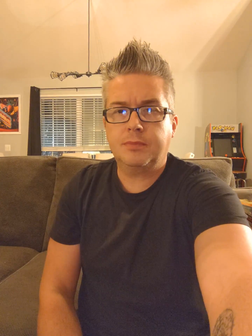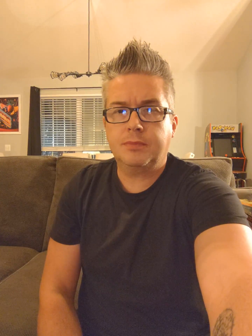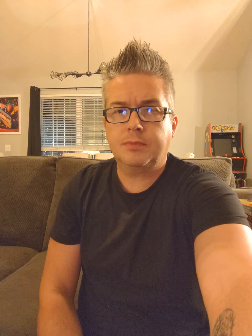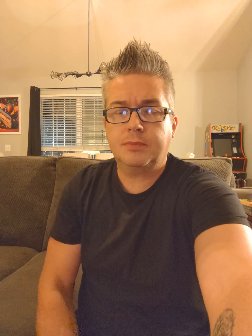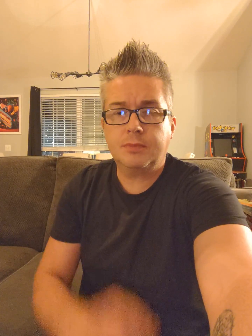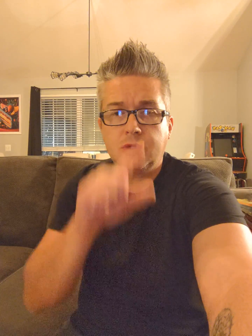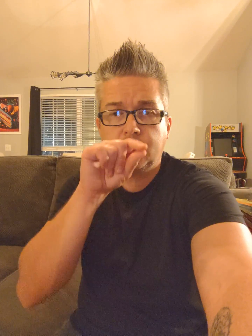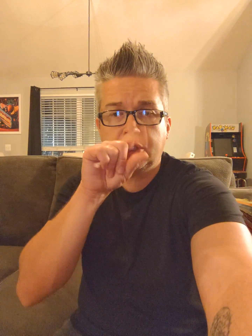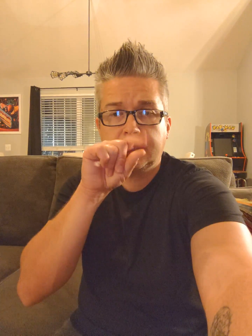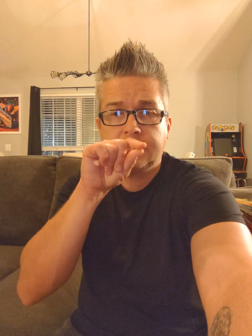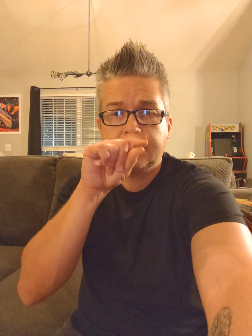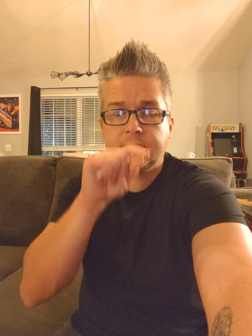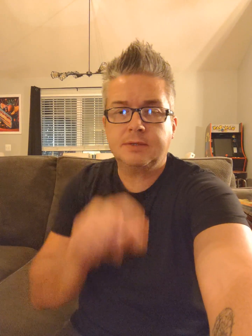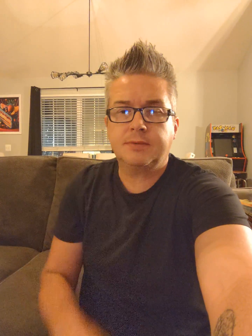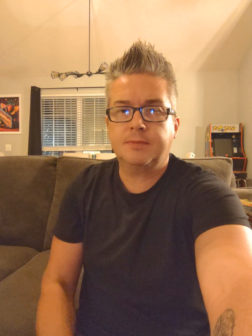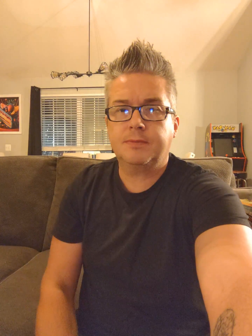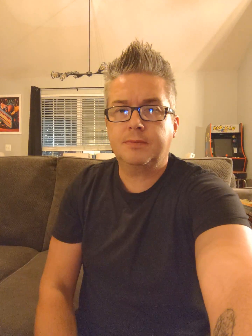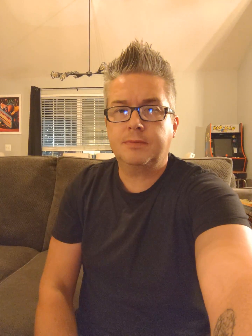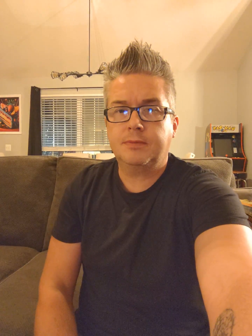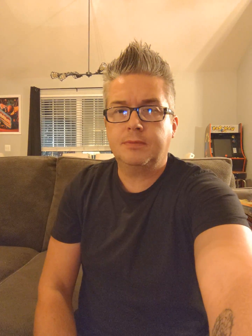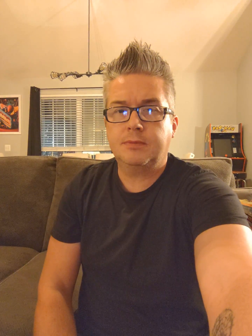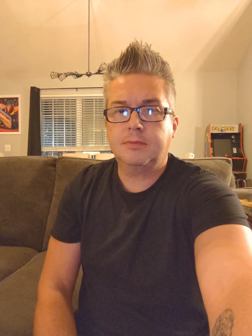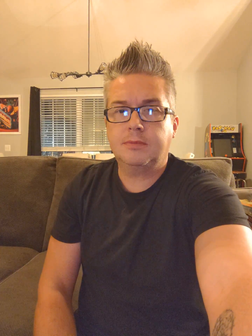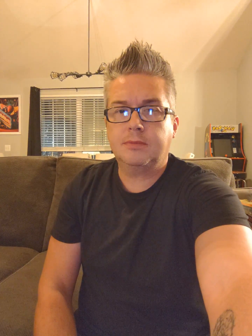chicken